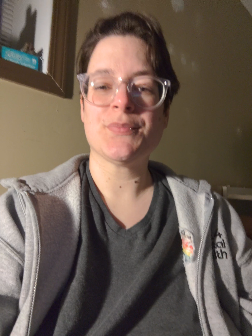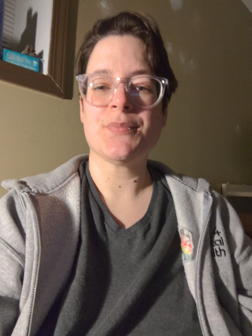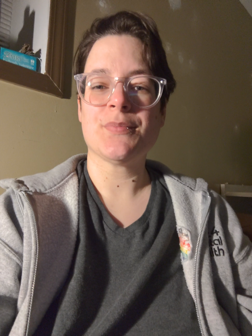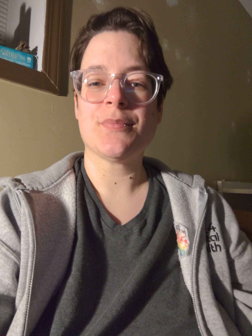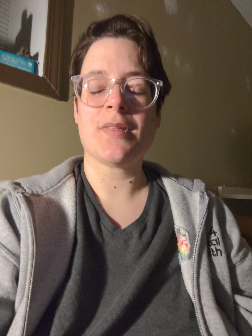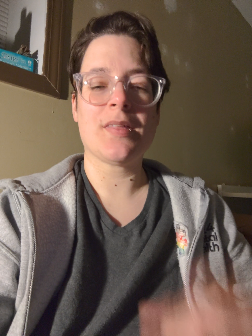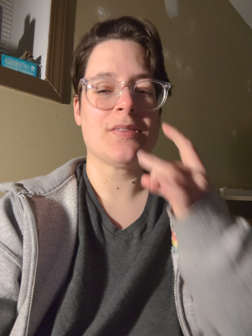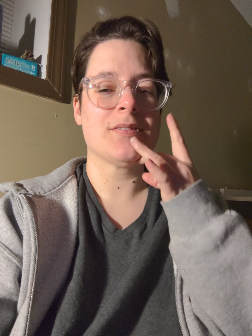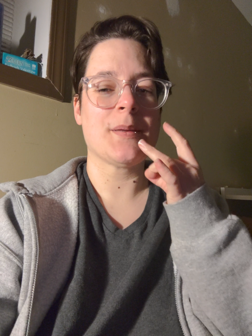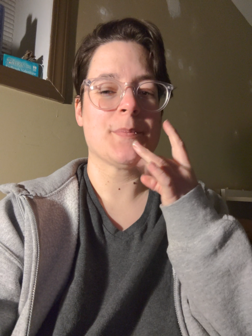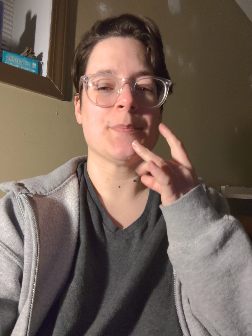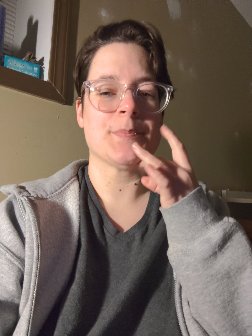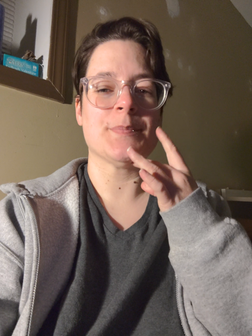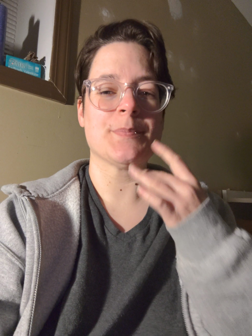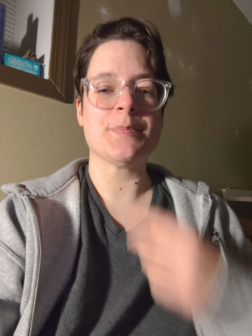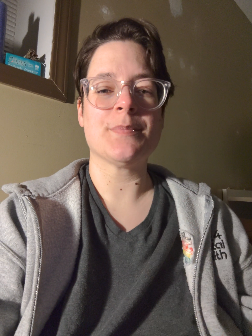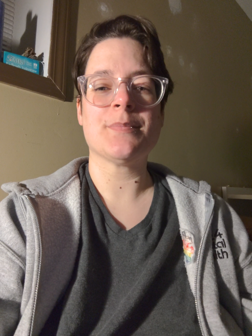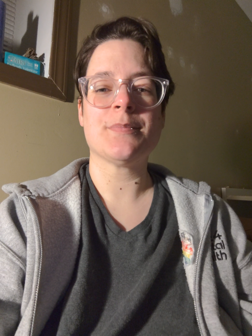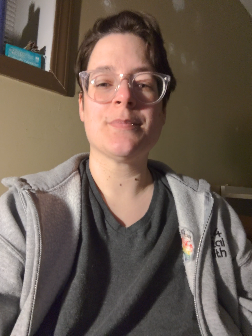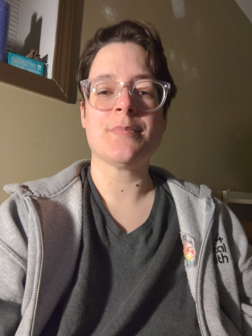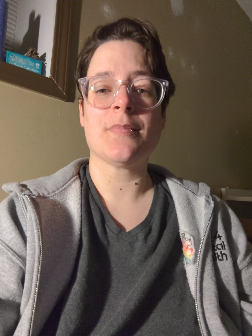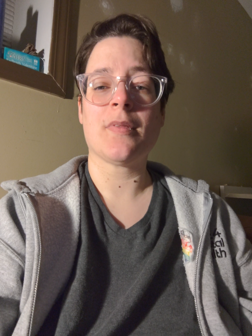lamp